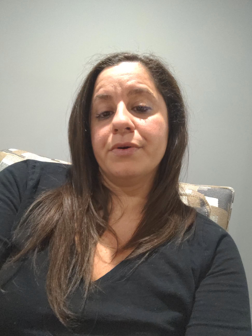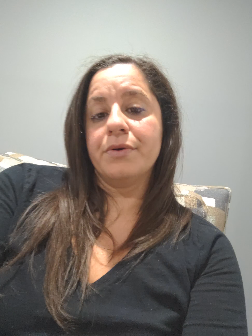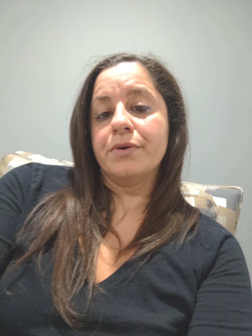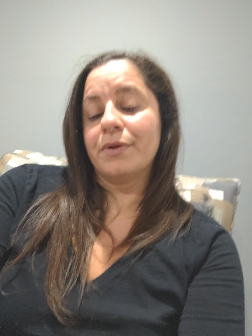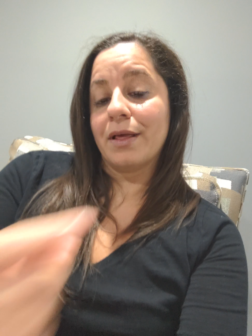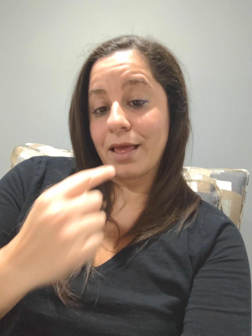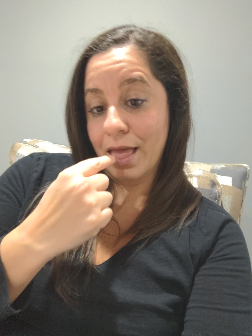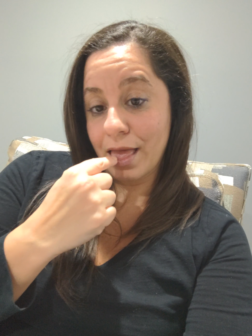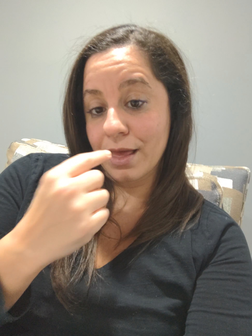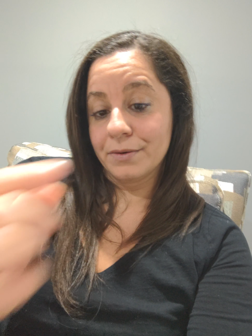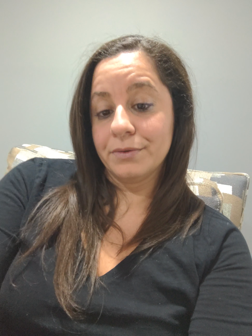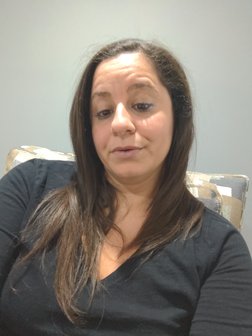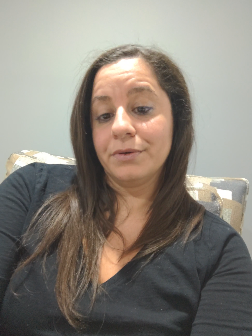tongue